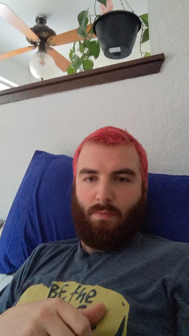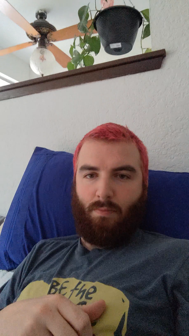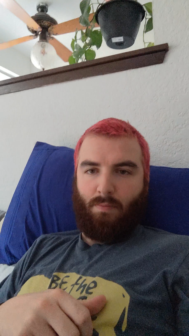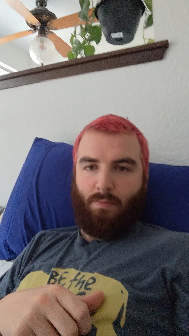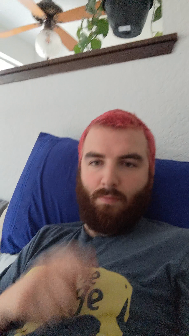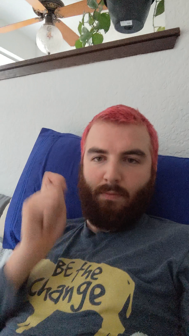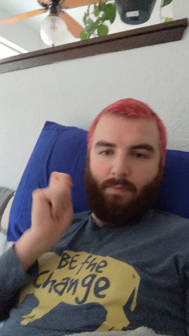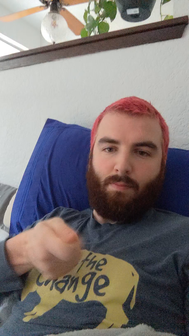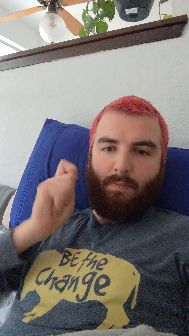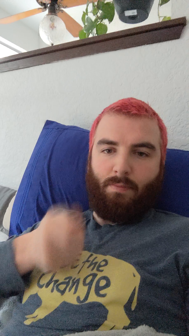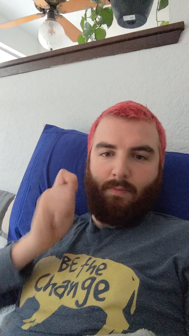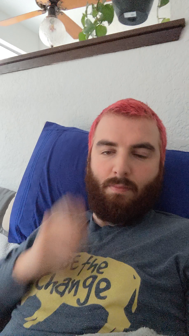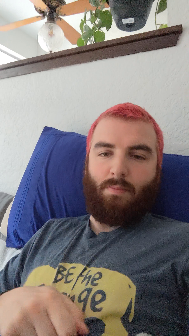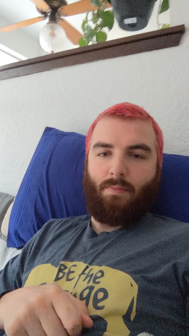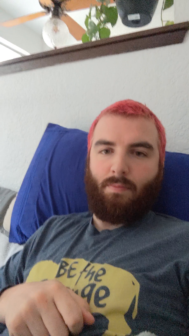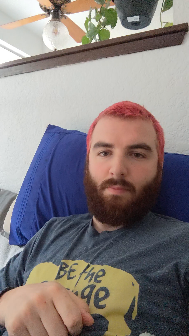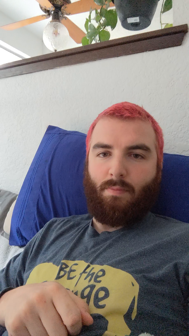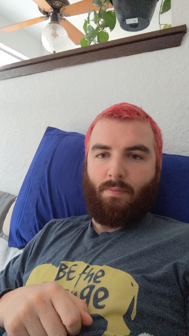hammer